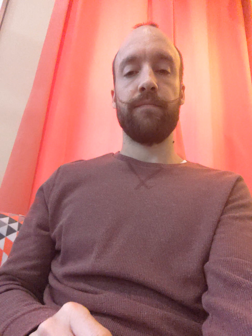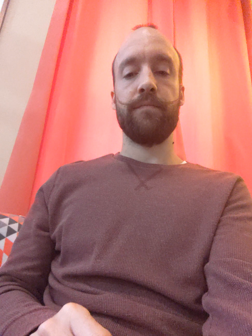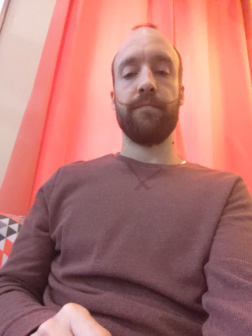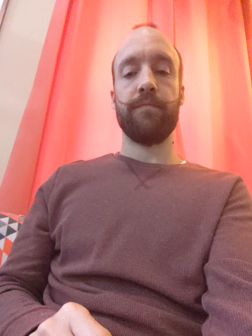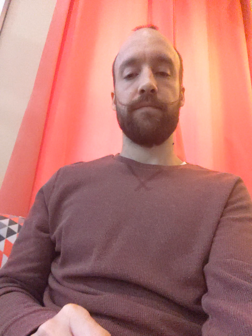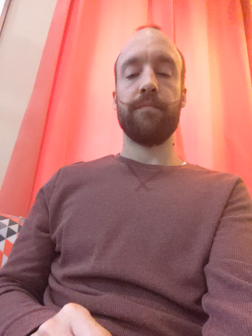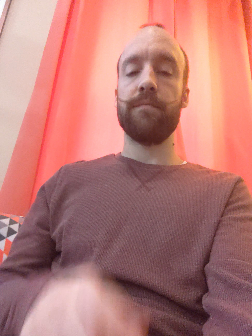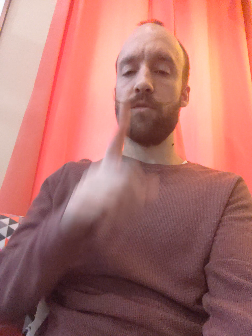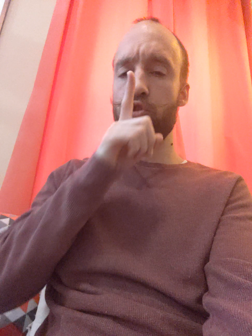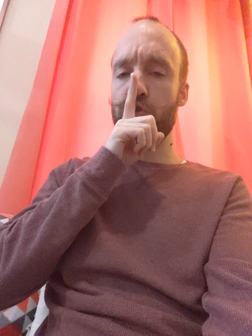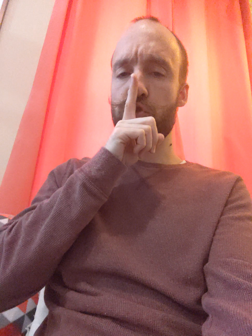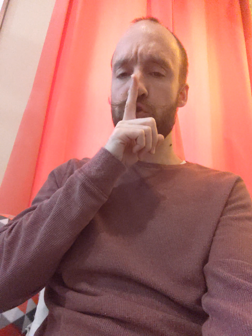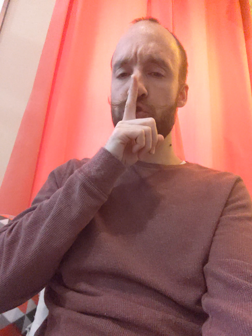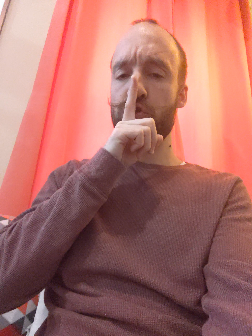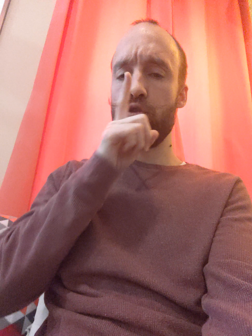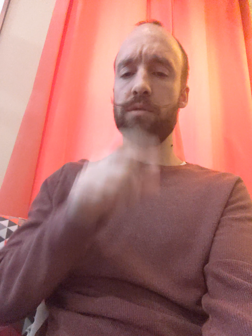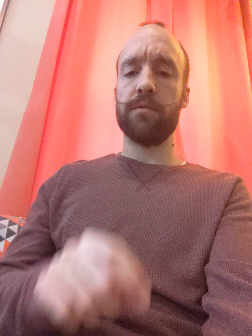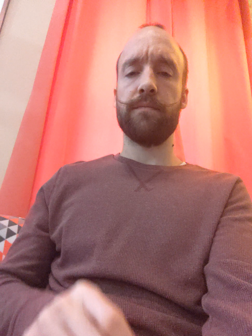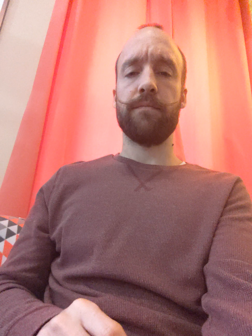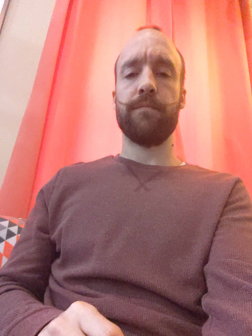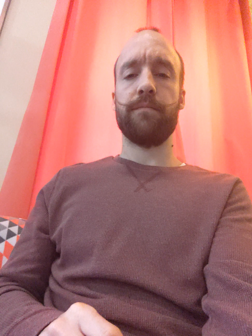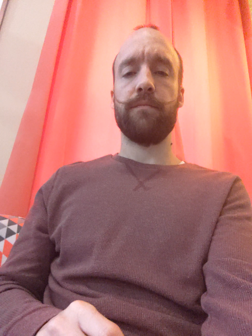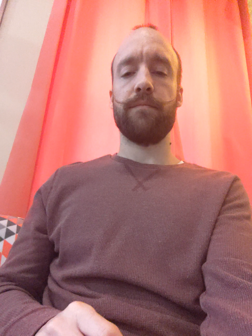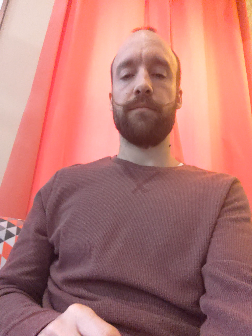shhh